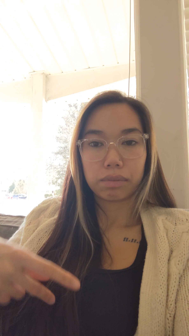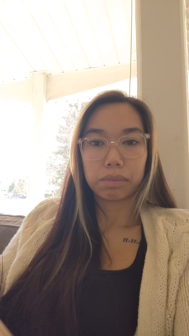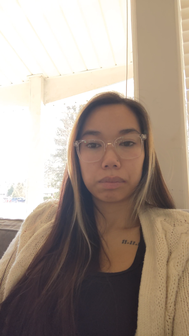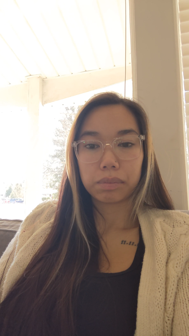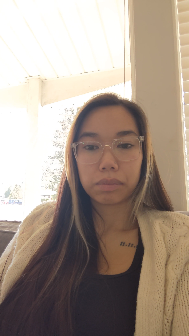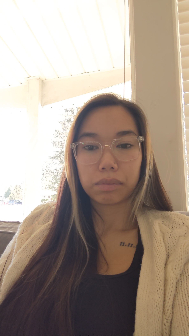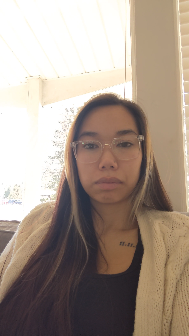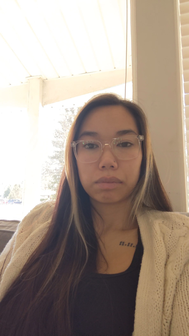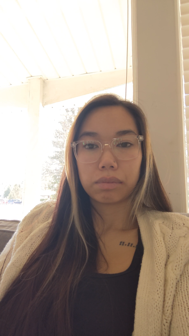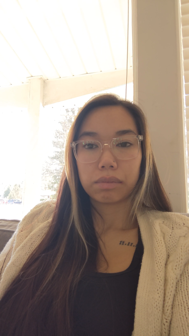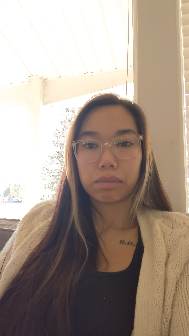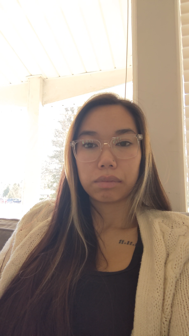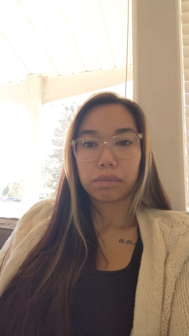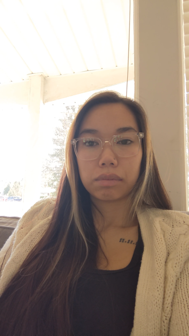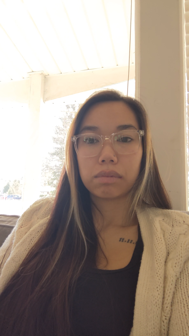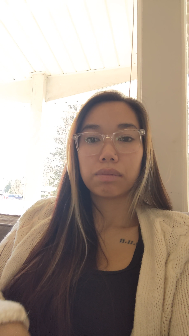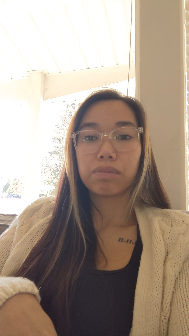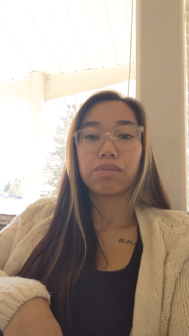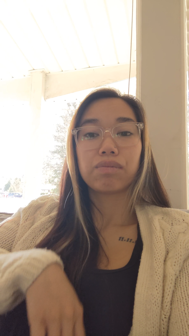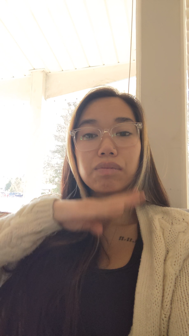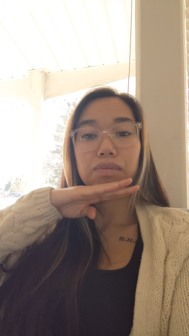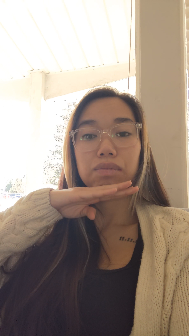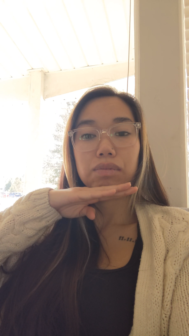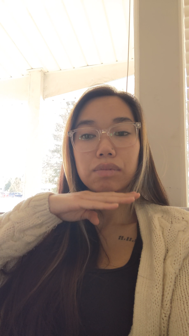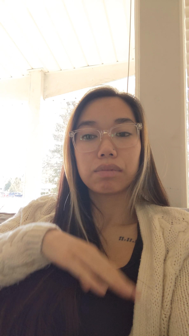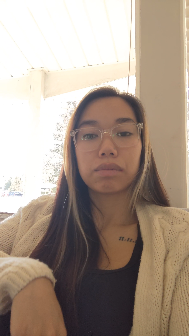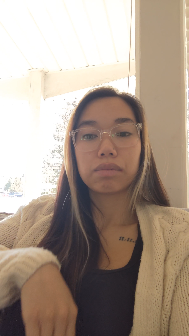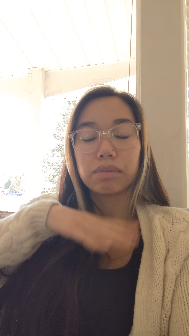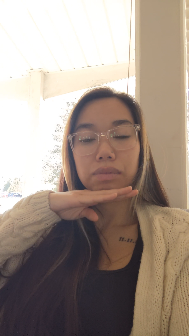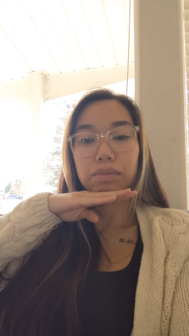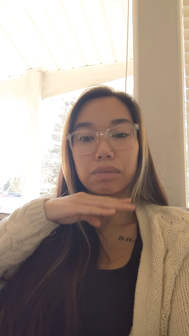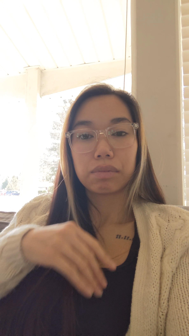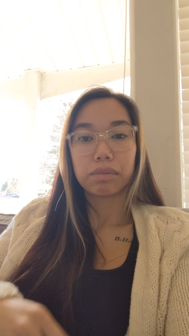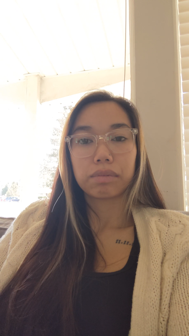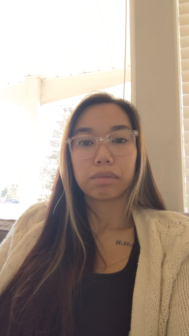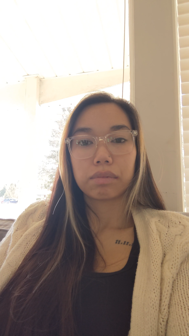full